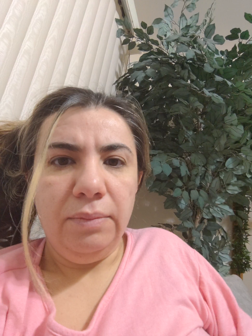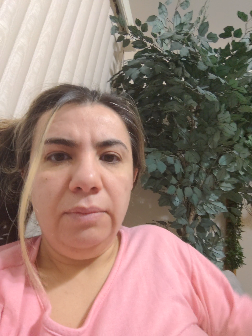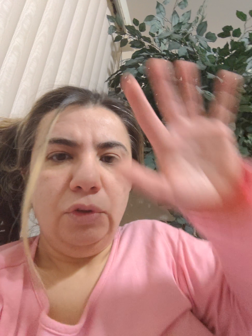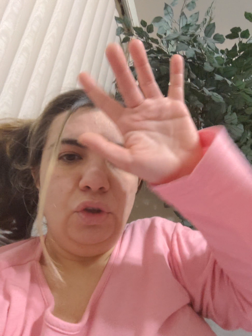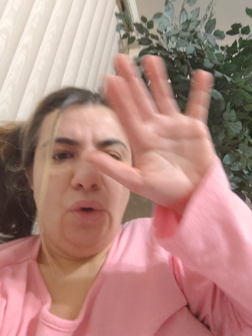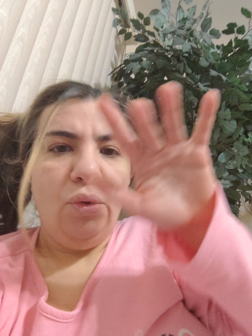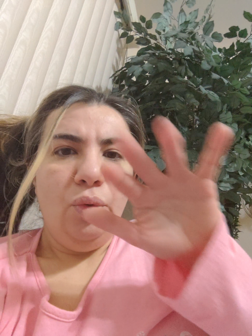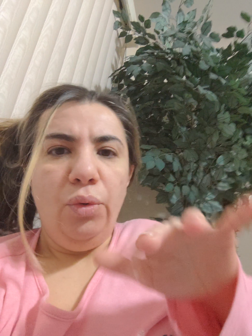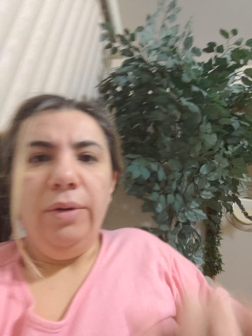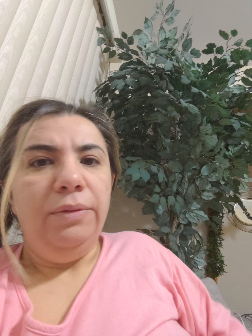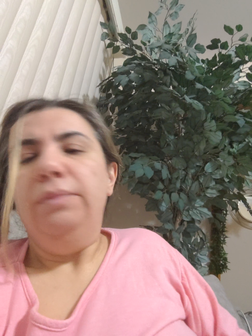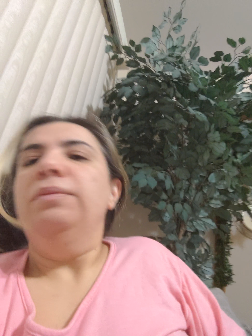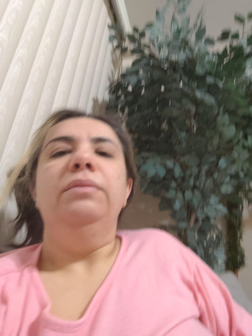snow